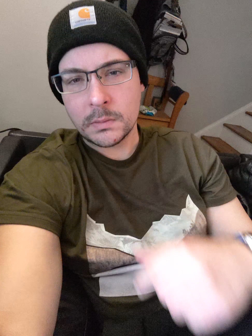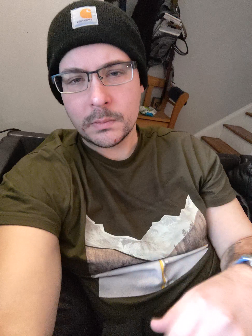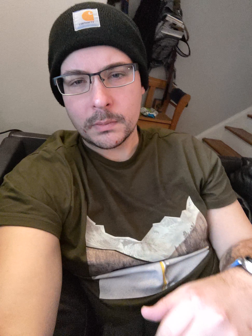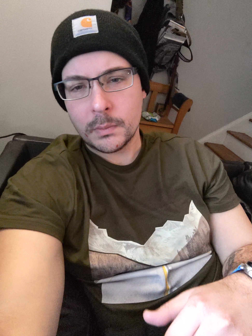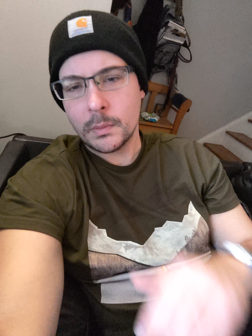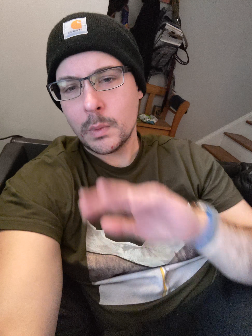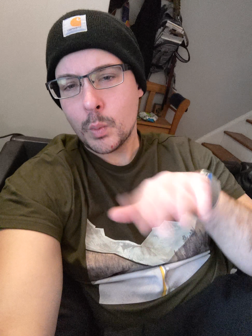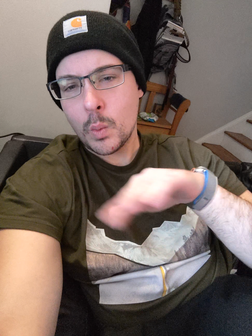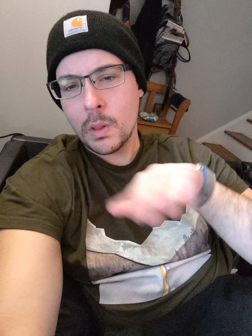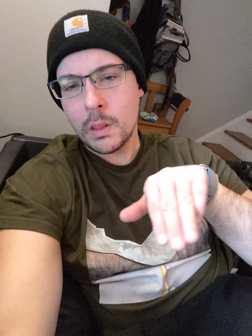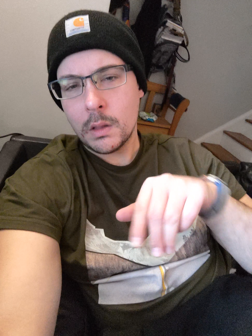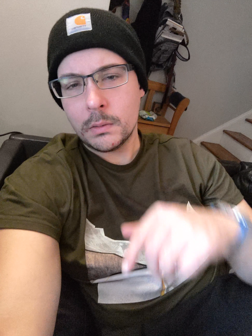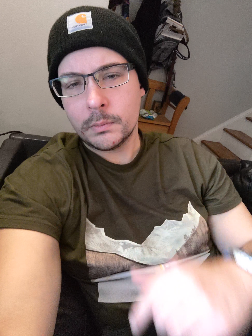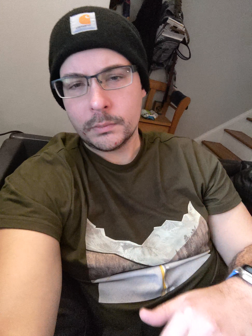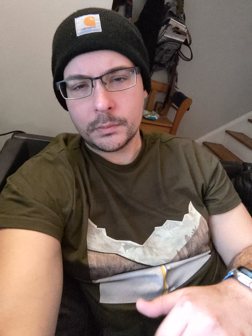pool